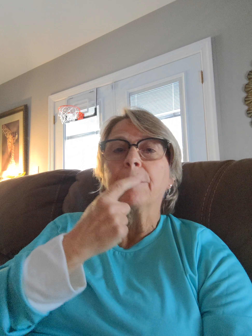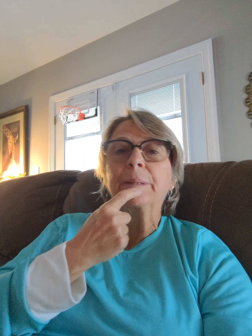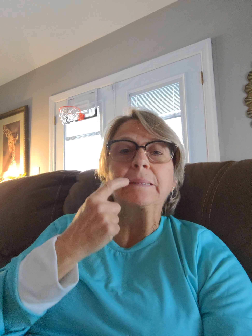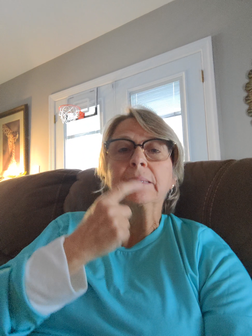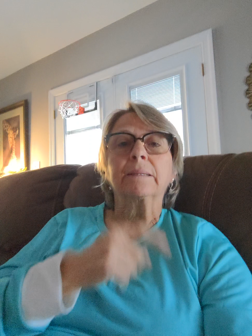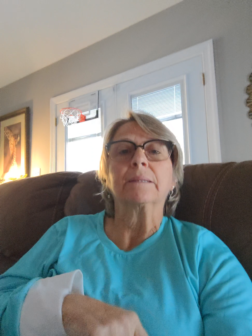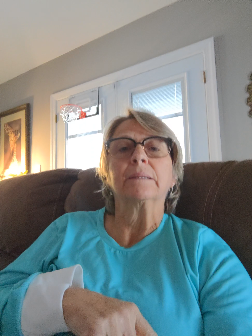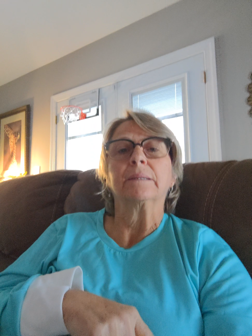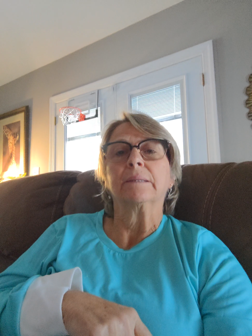lips